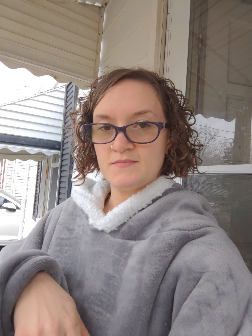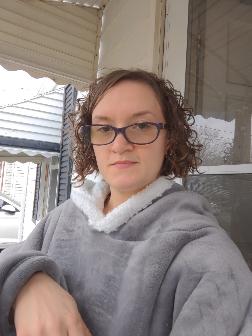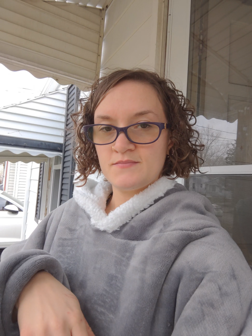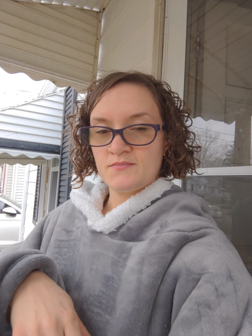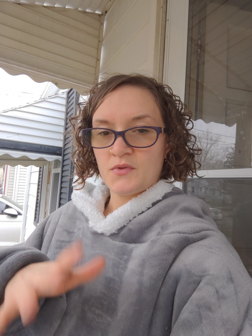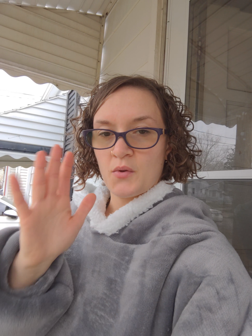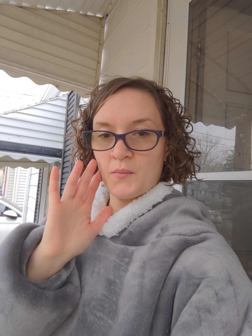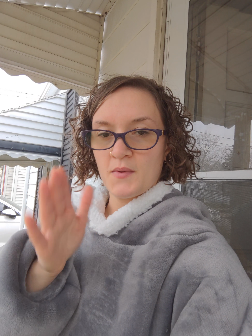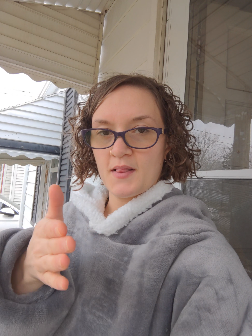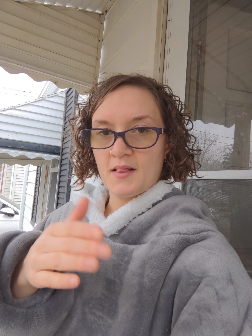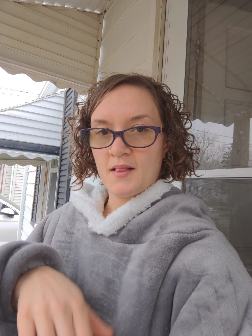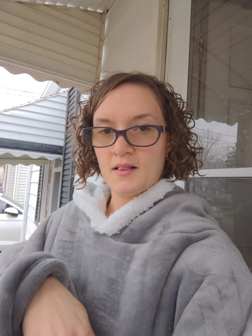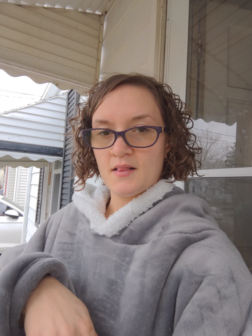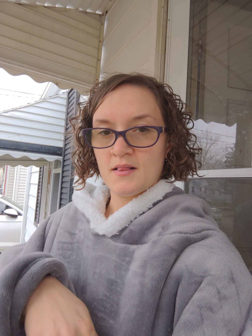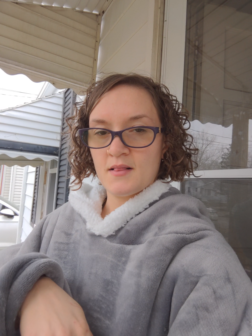will